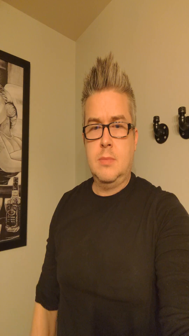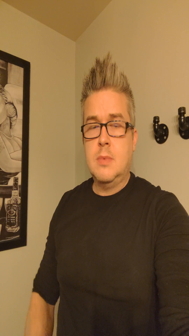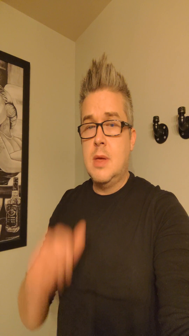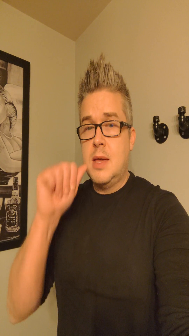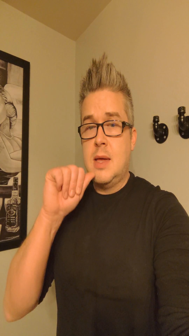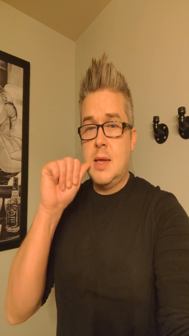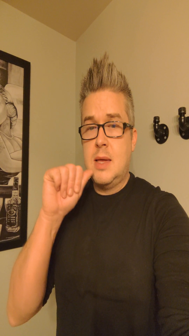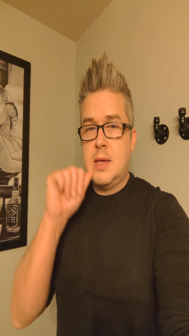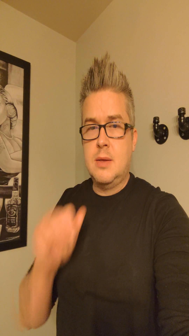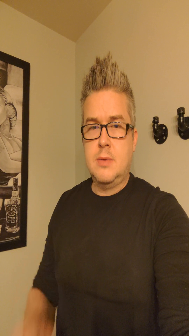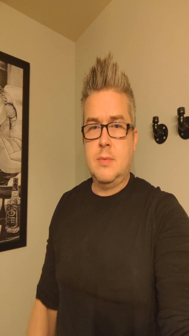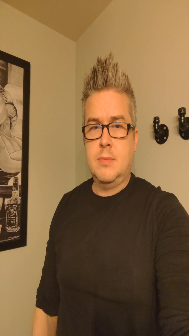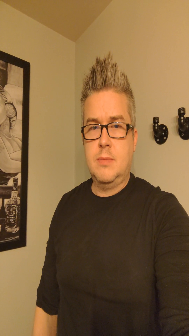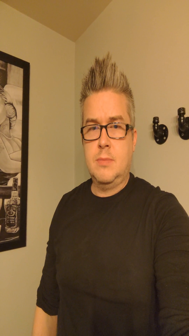aunt